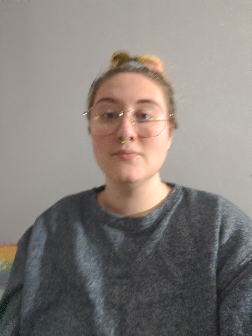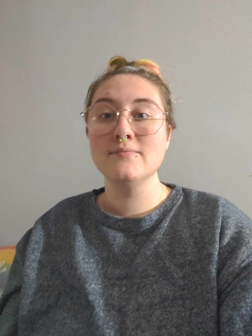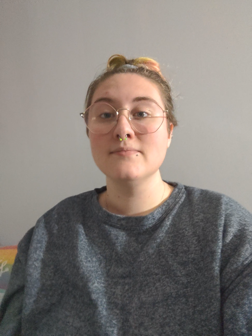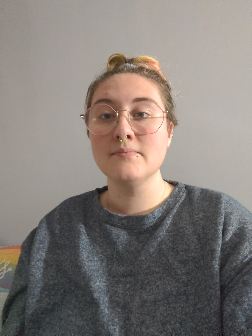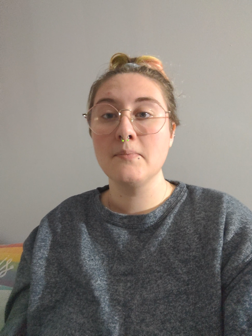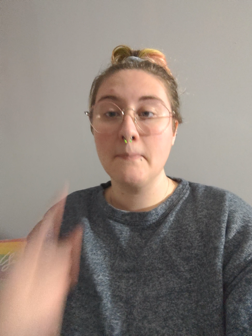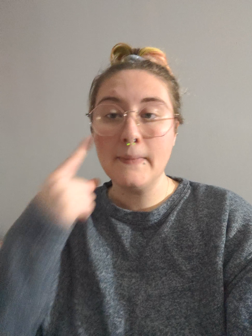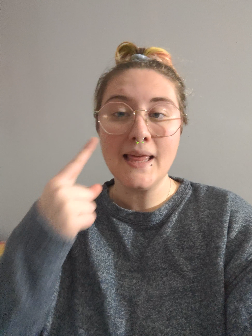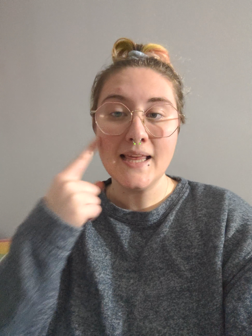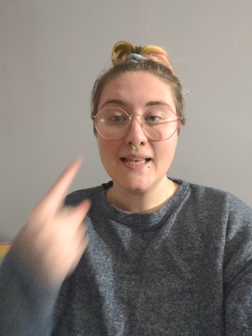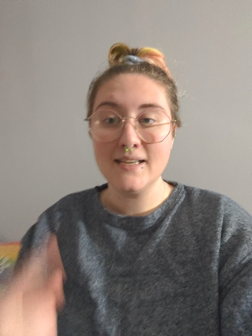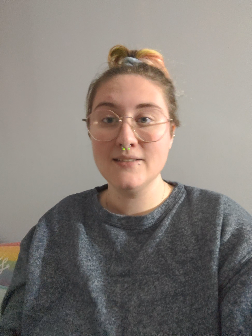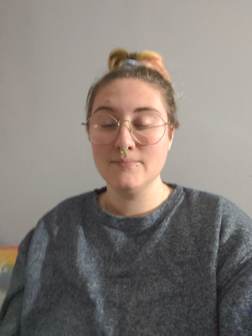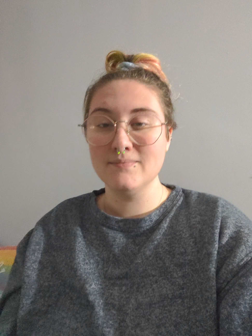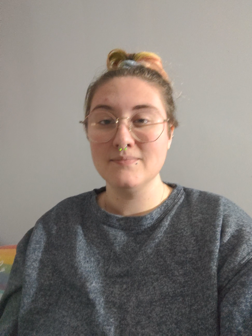penny